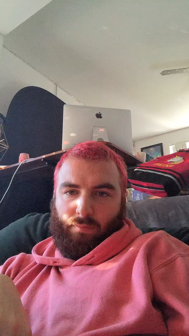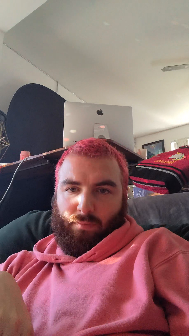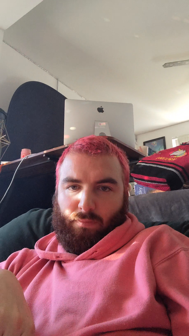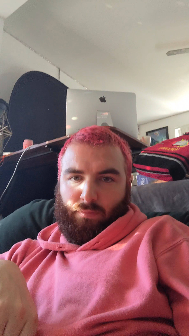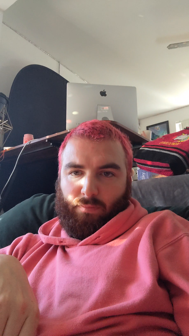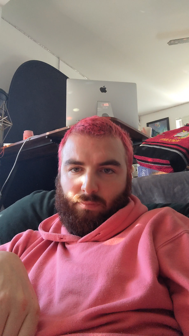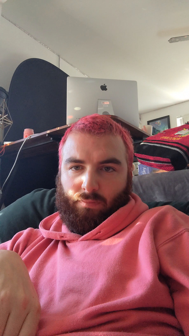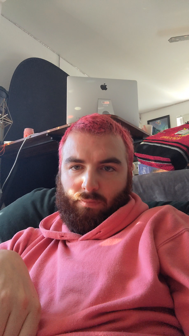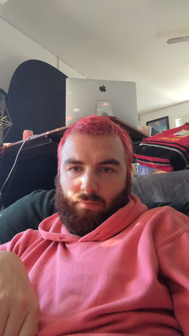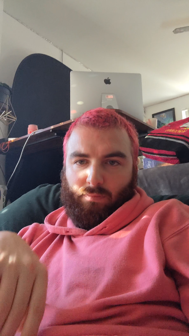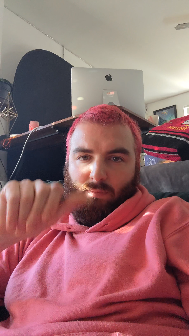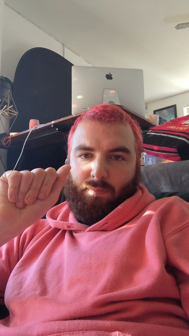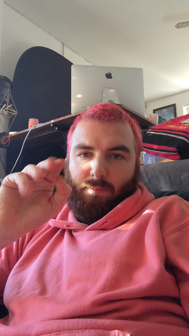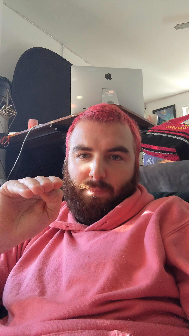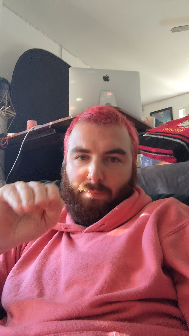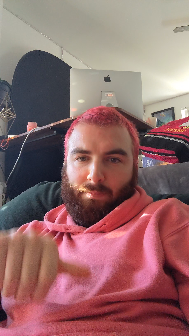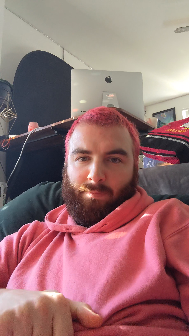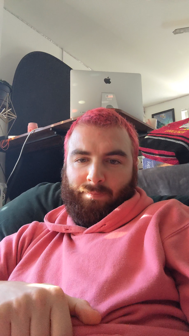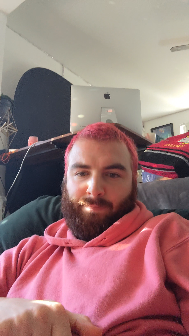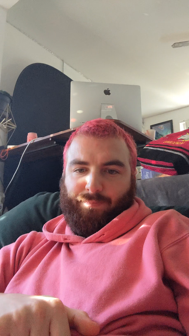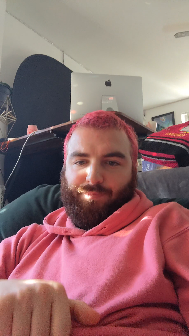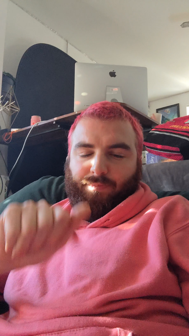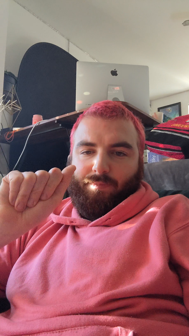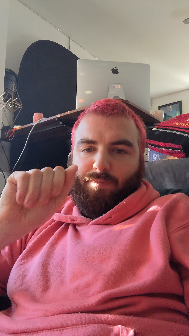am